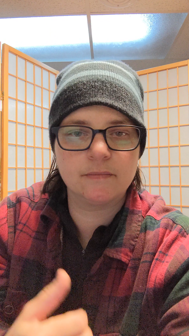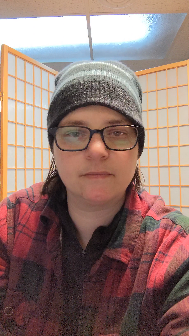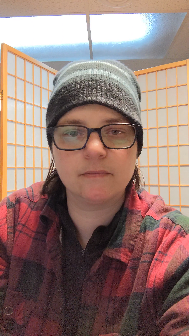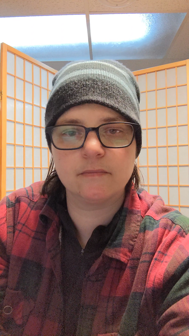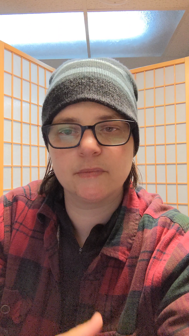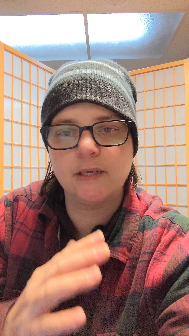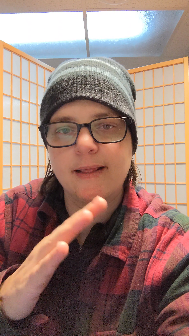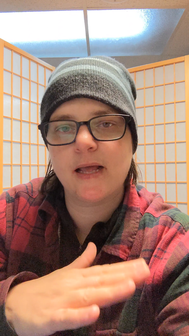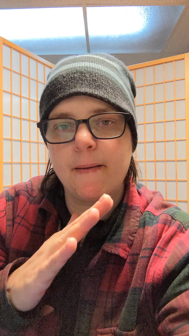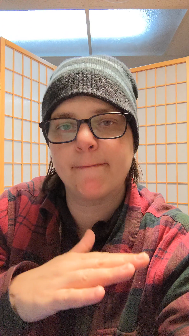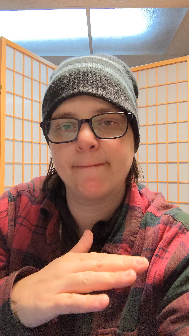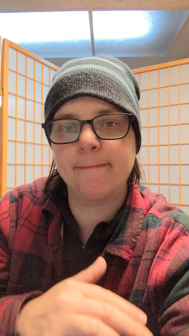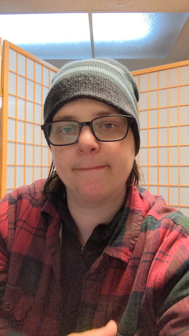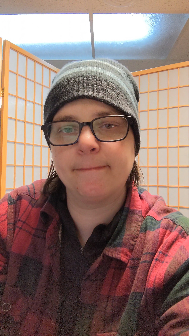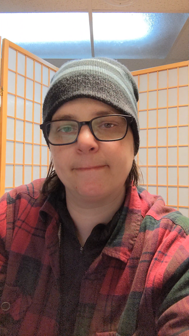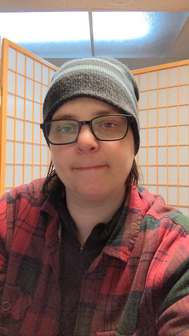clap